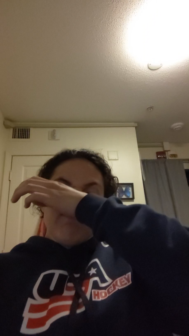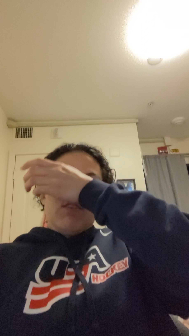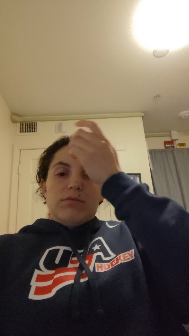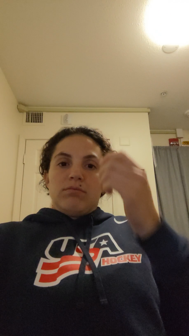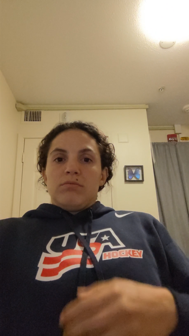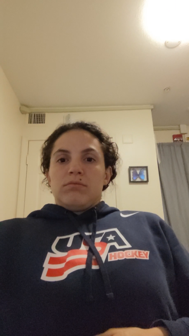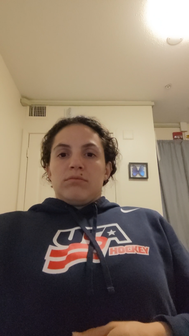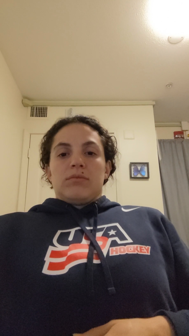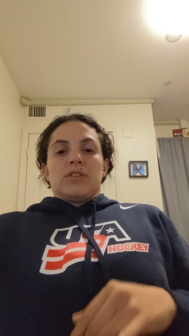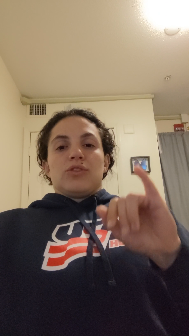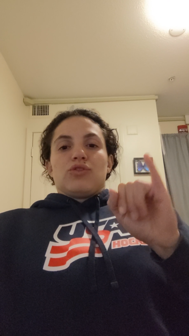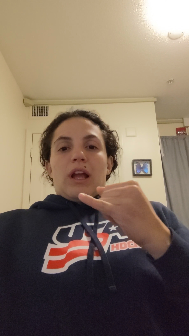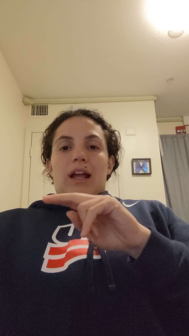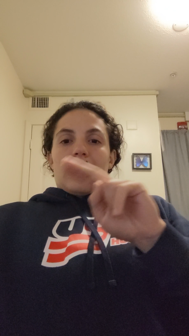jelly